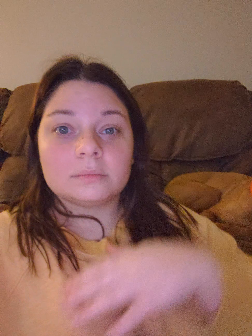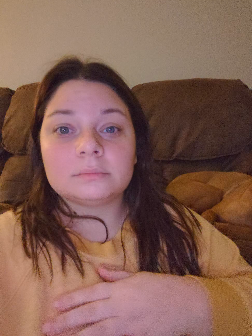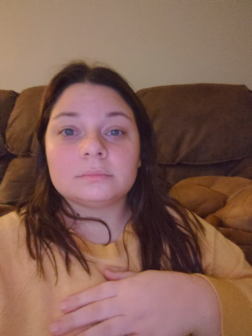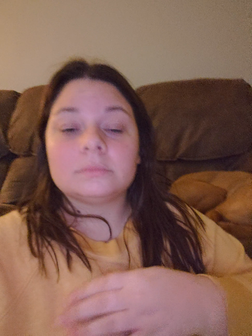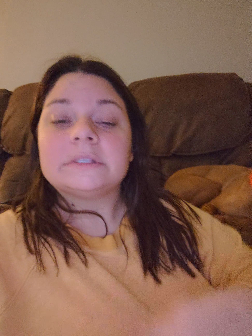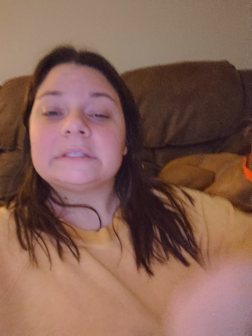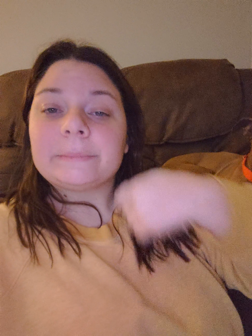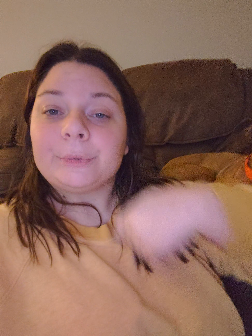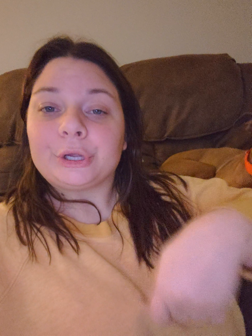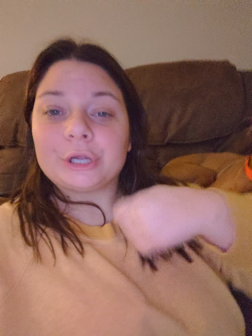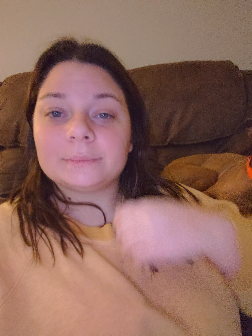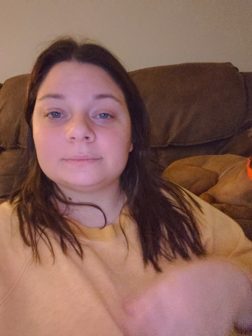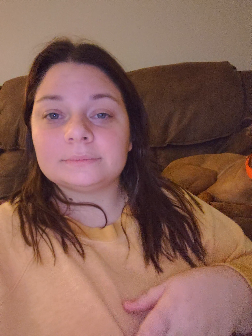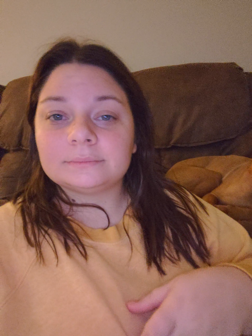zipper